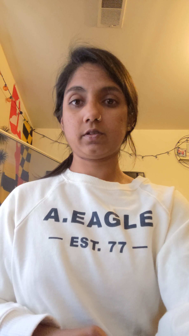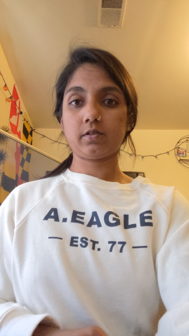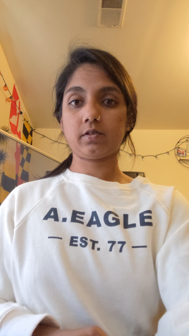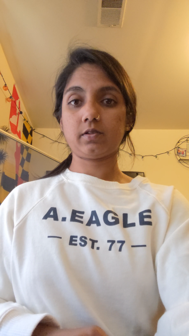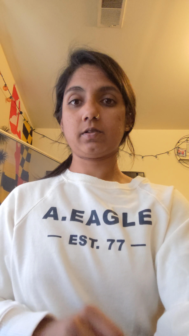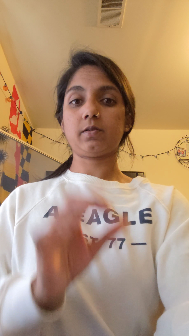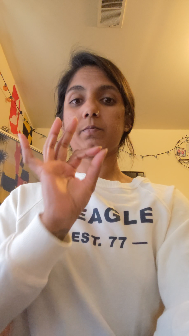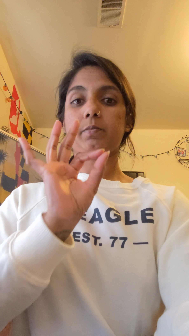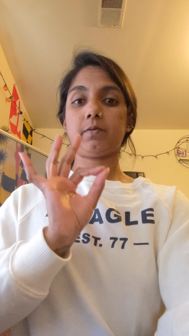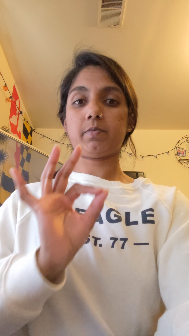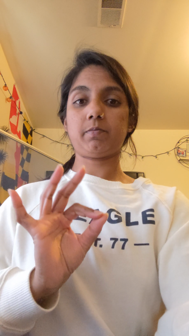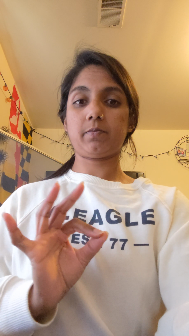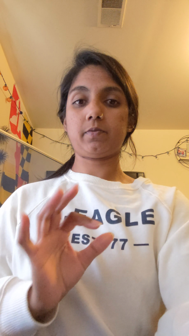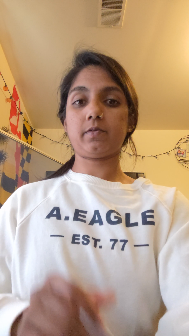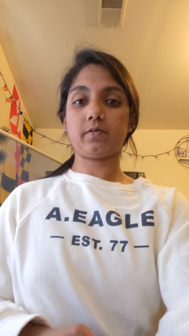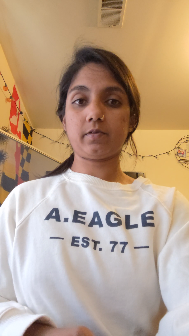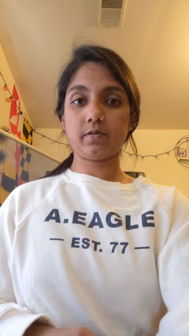button